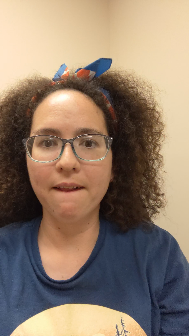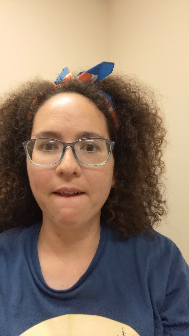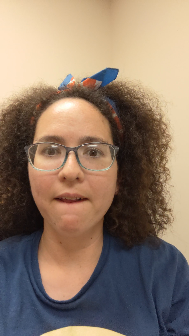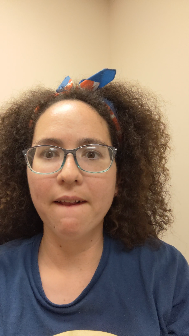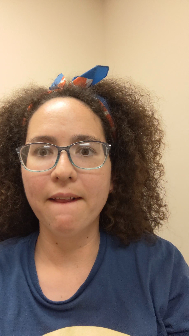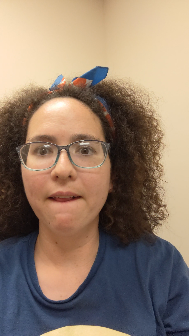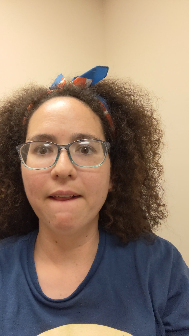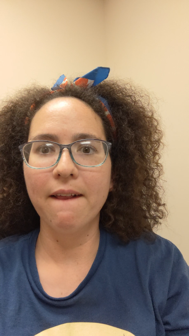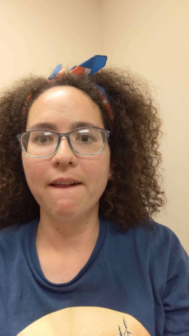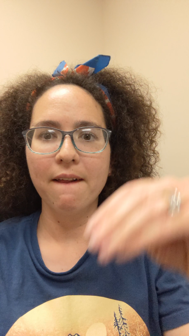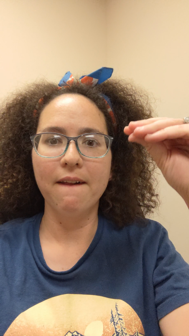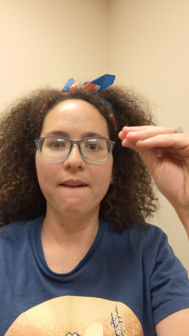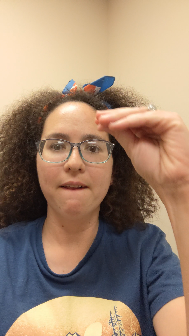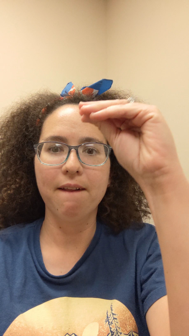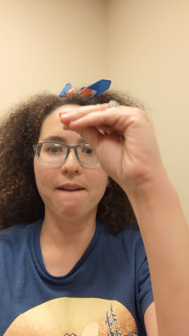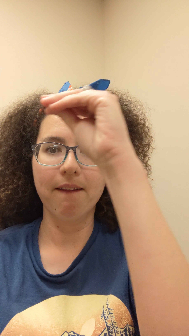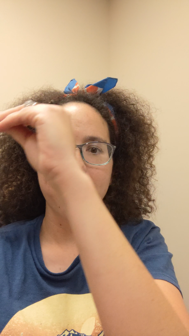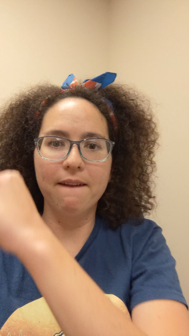dinosaur